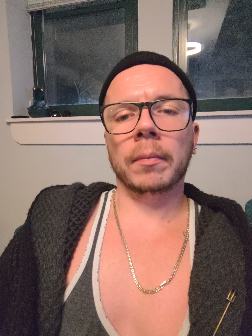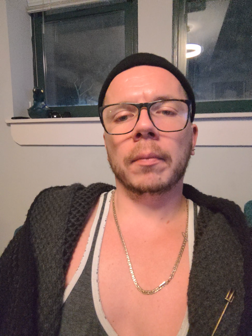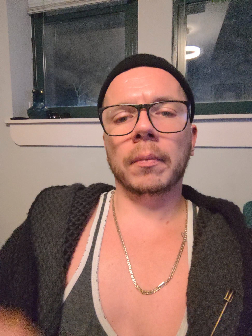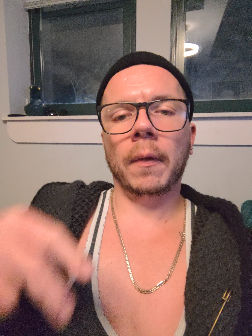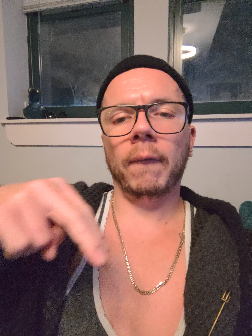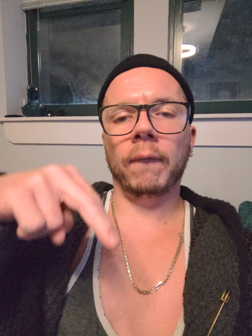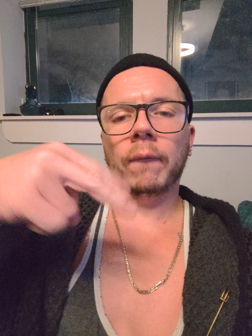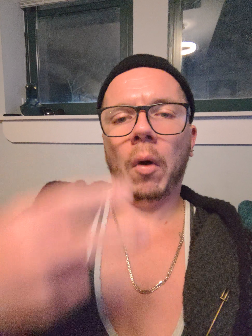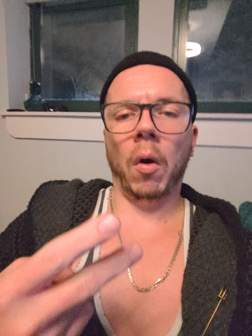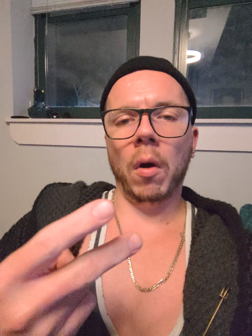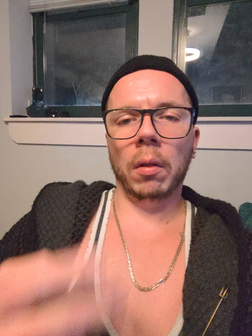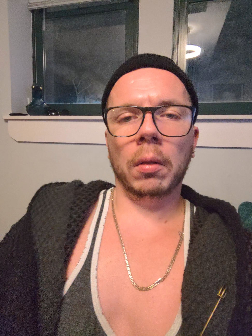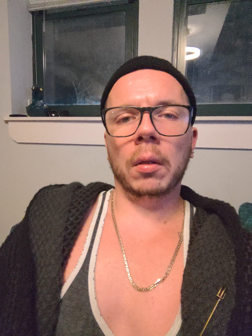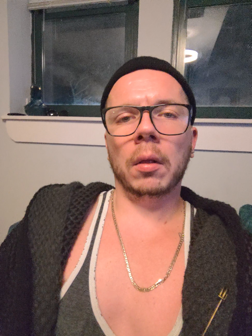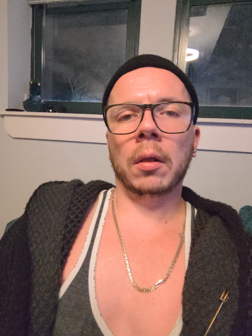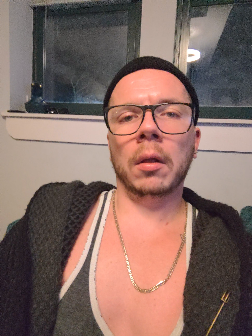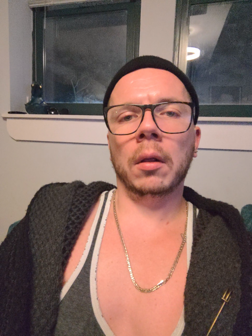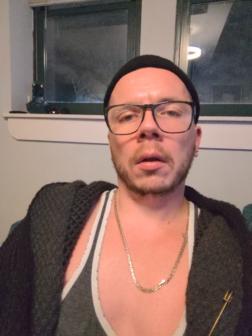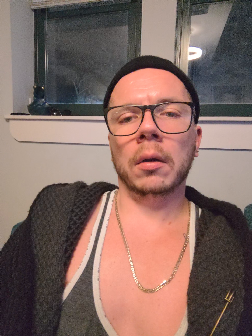fall